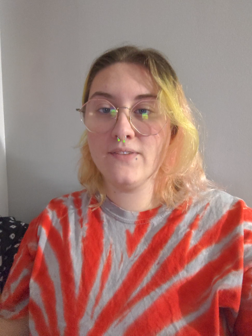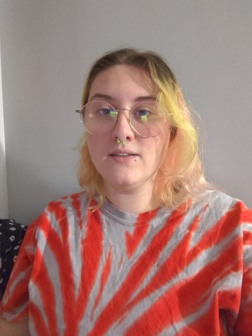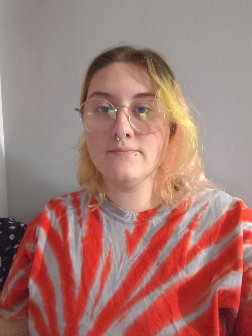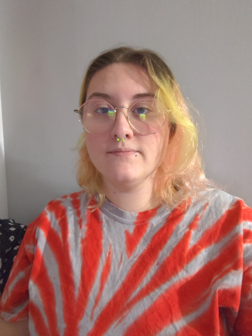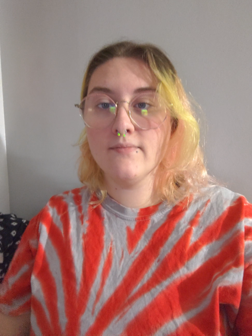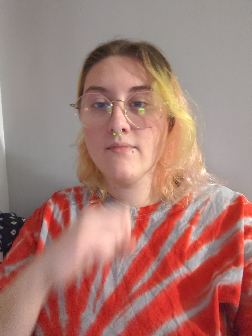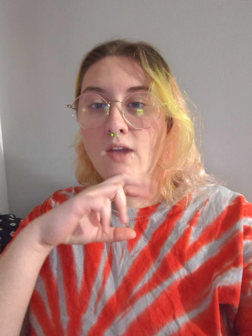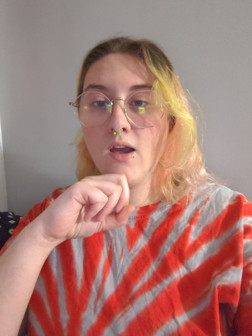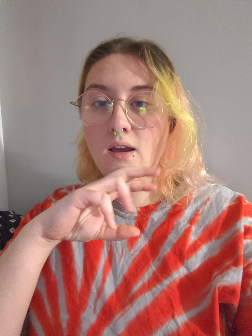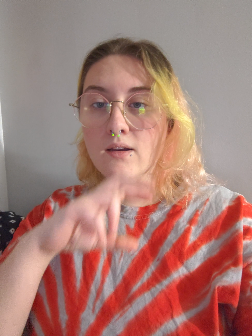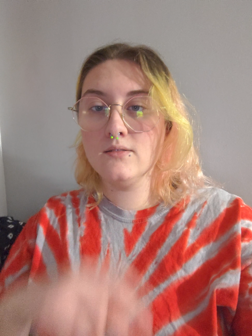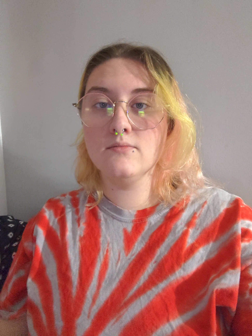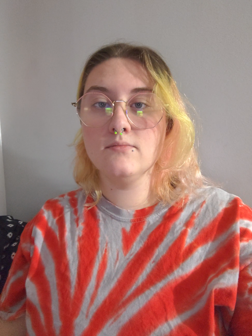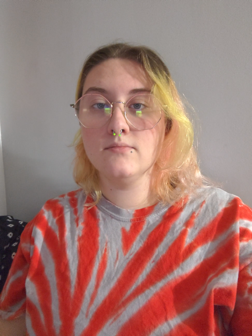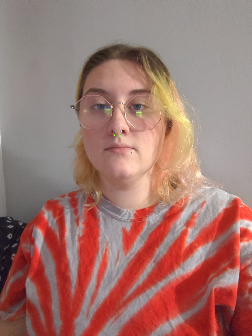frog